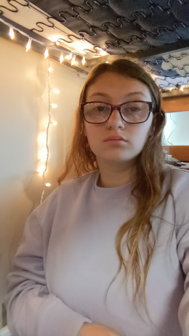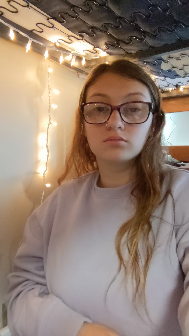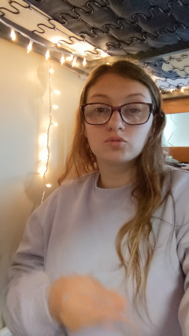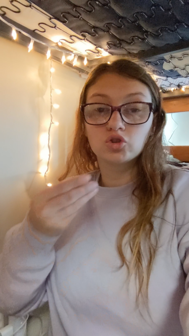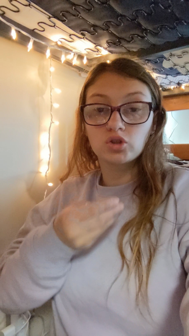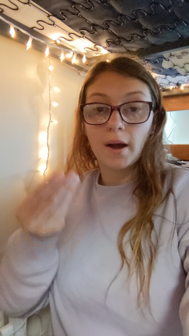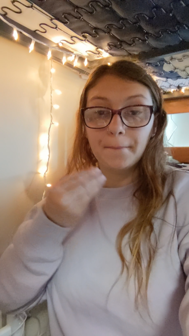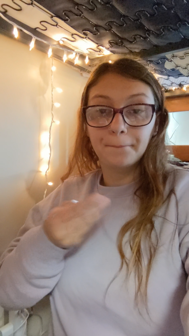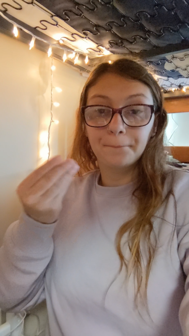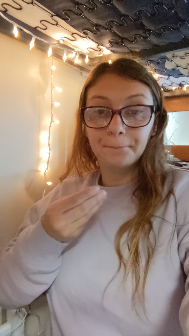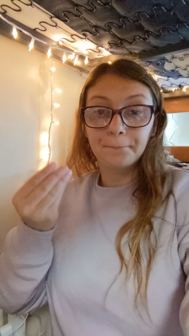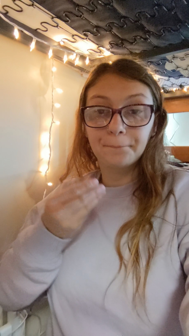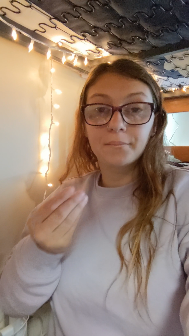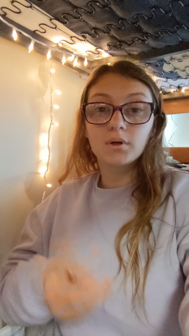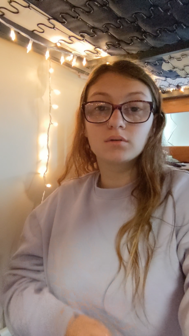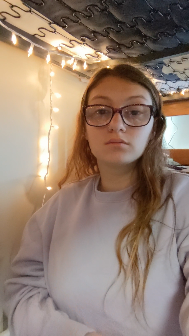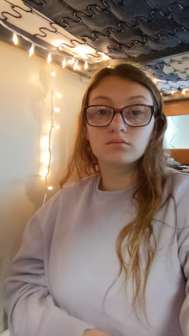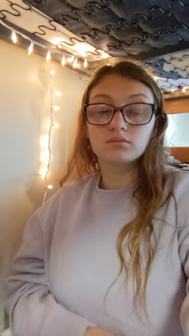shopping